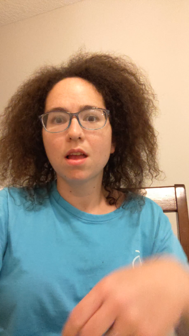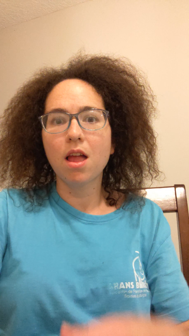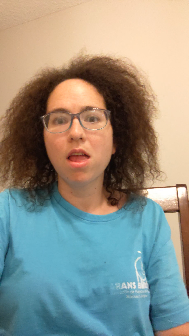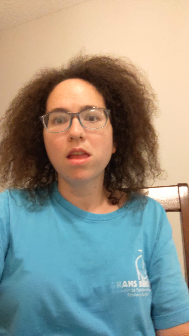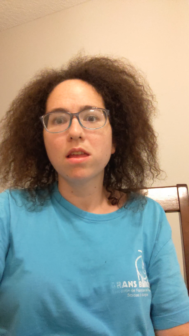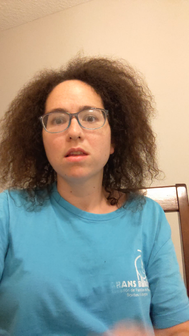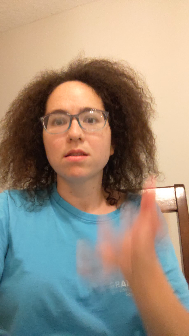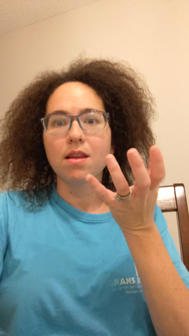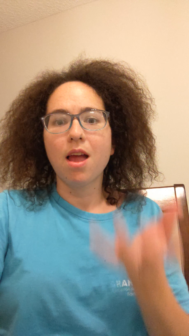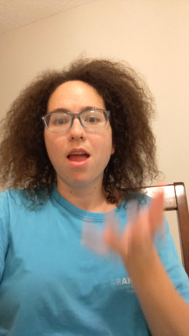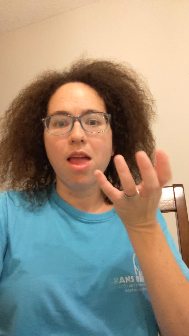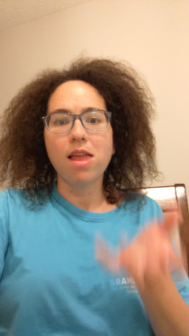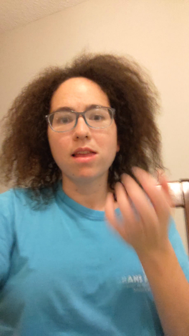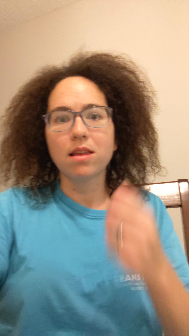heavy